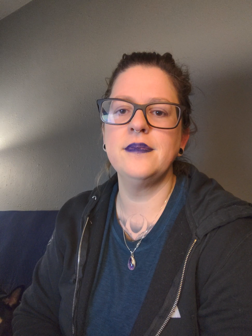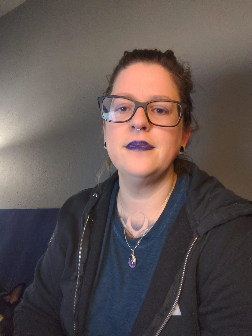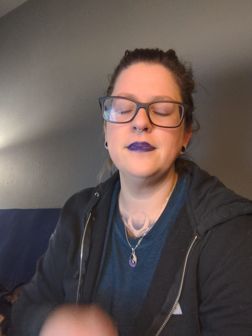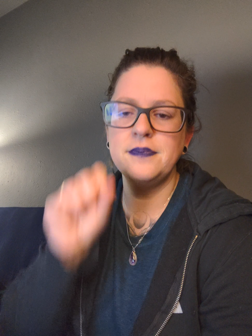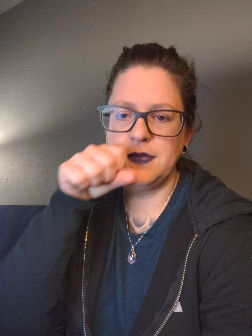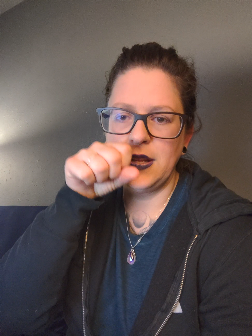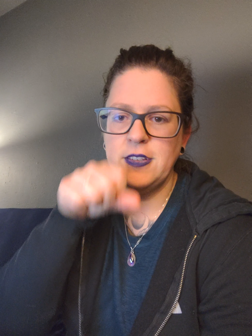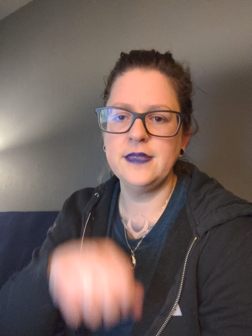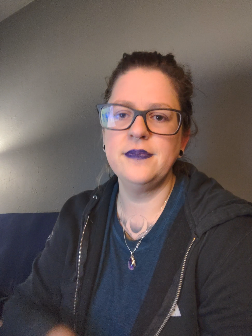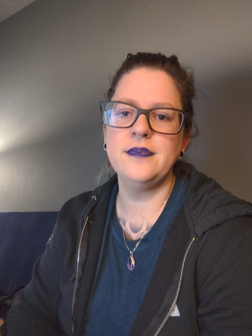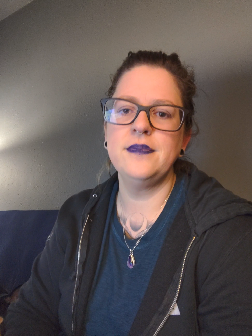carrot